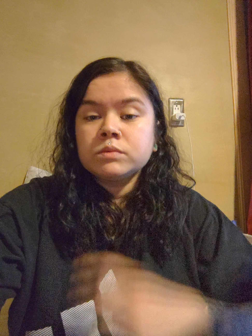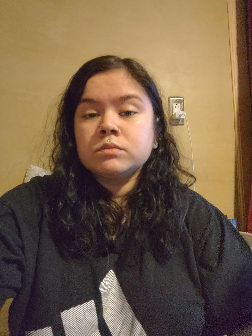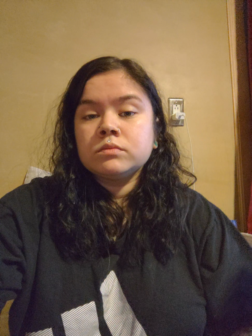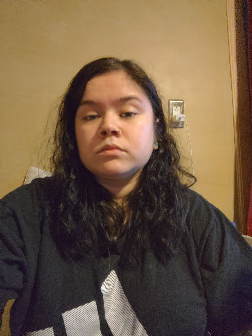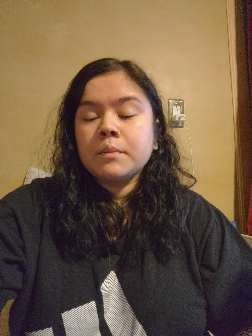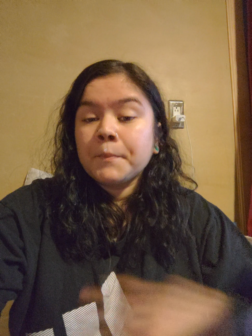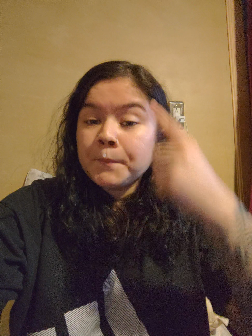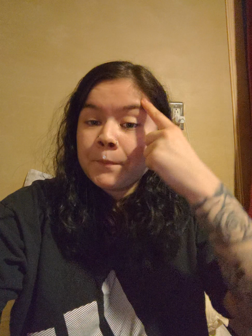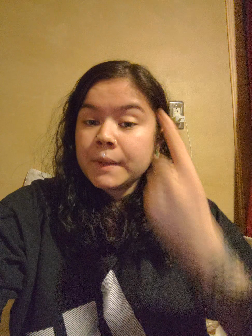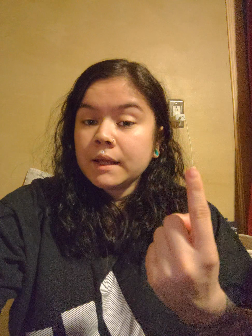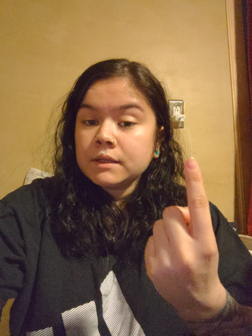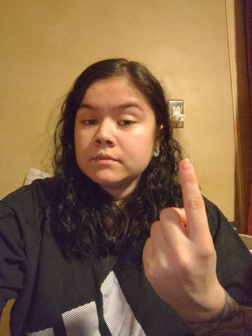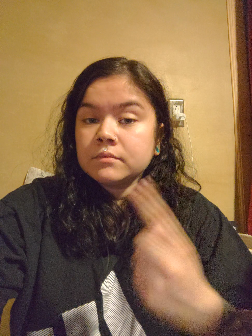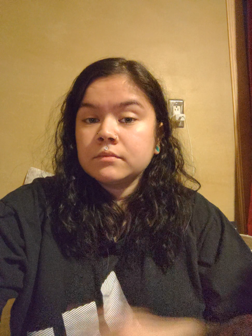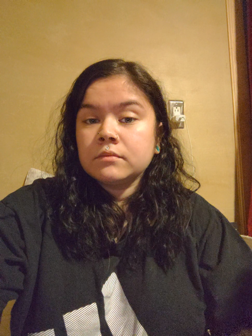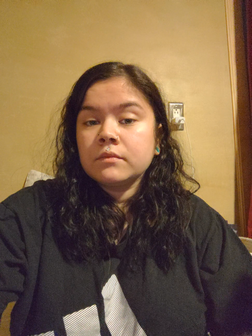penny